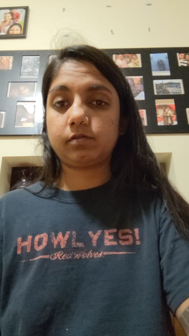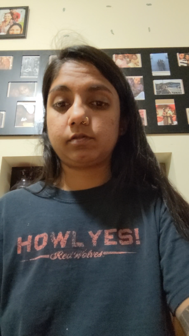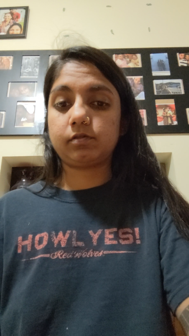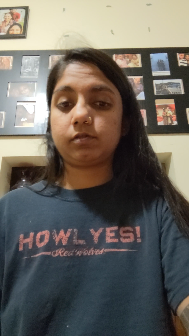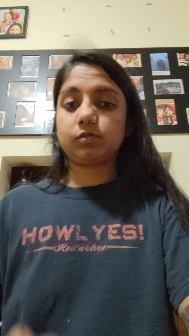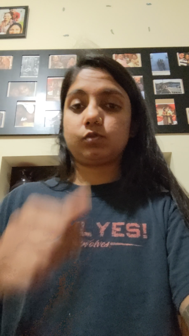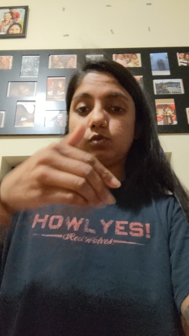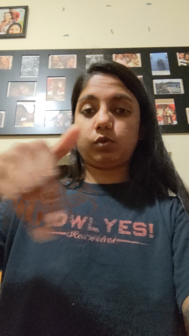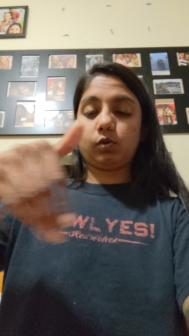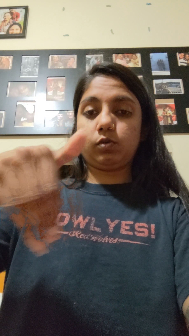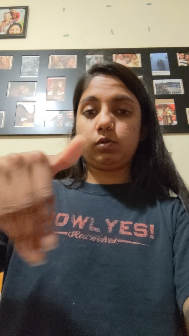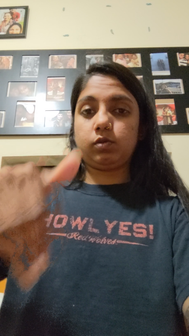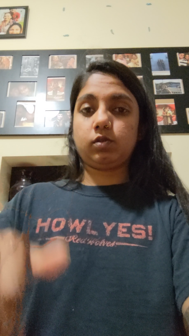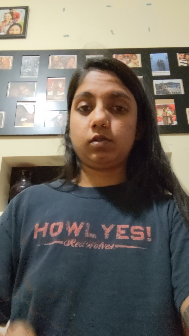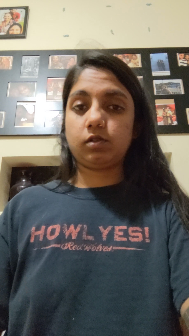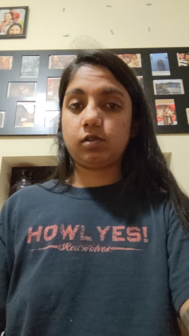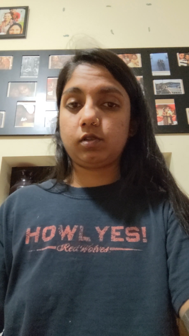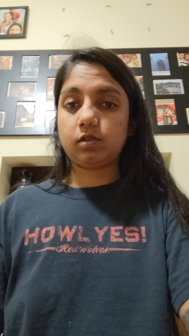shorts